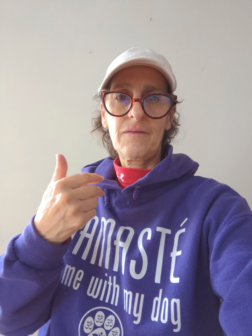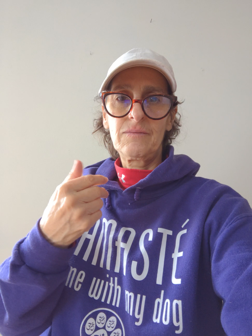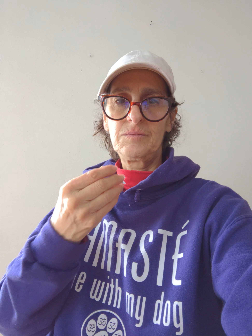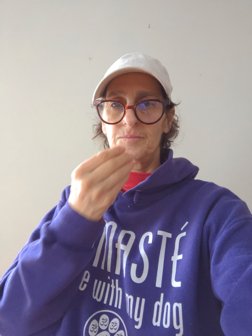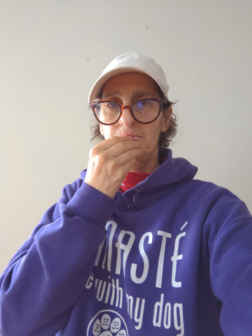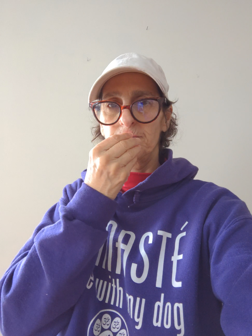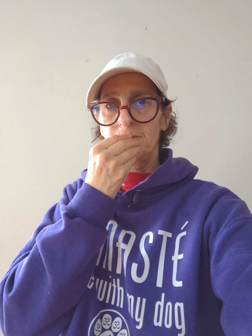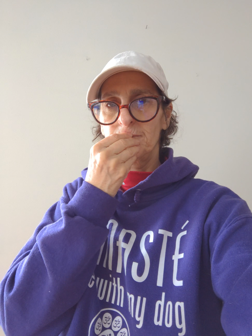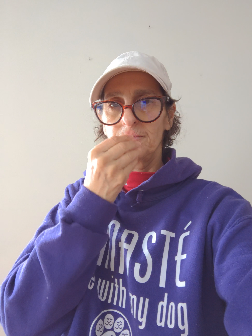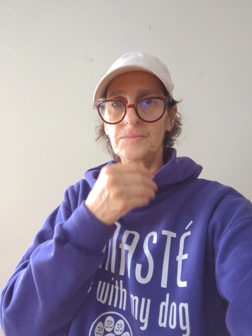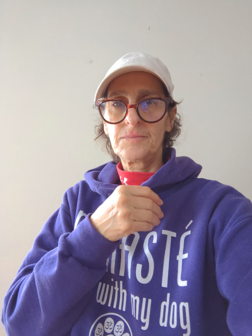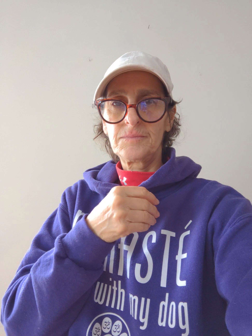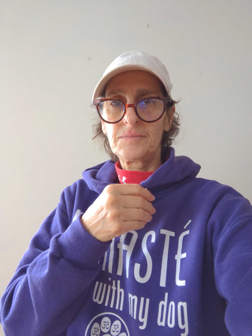food